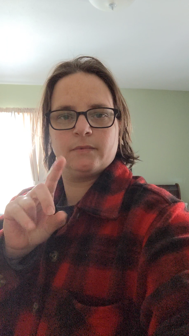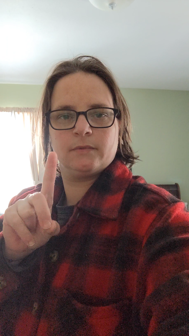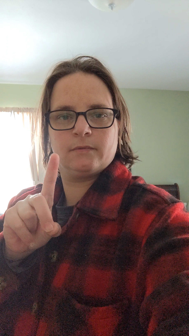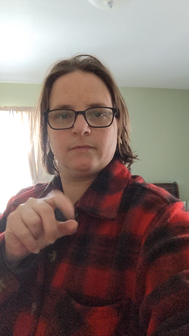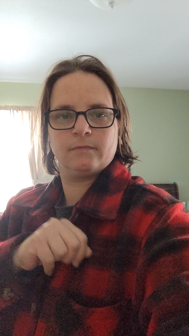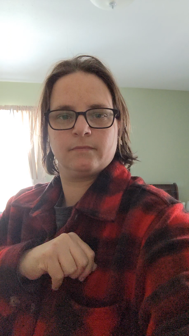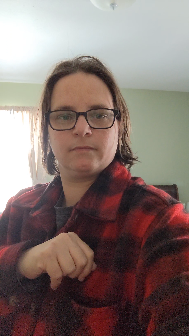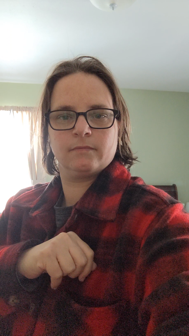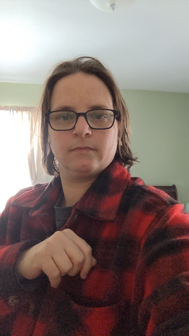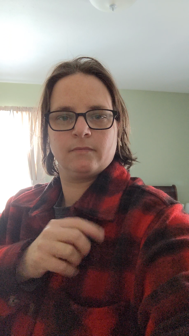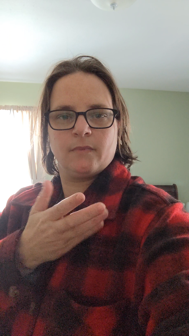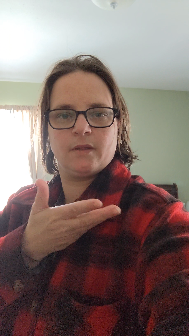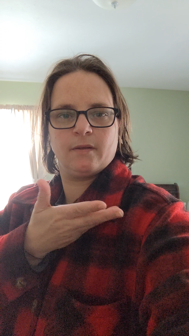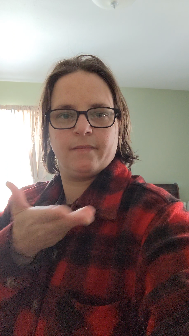bring